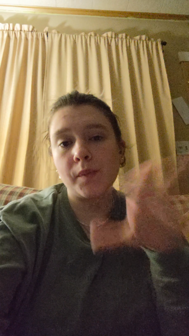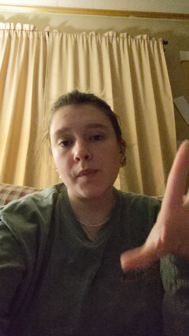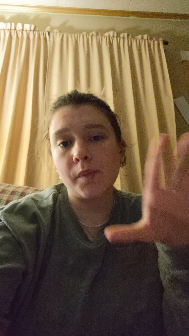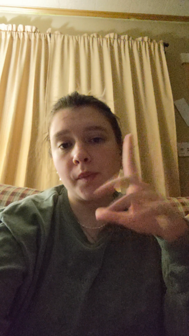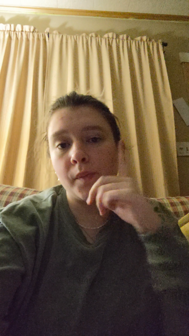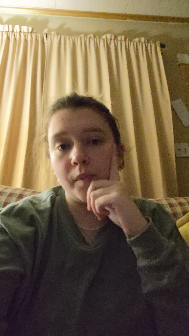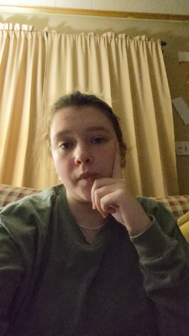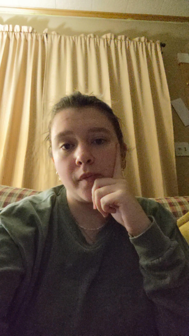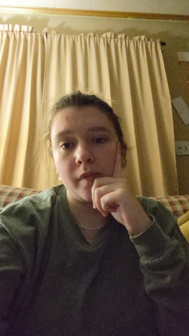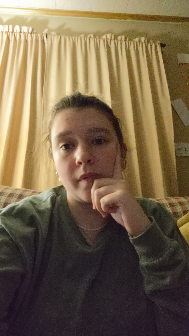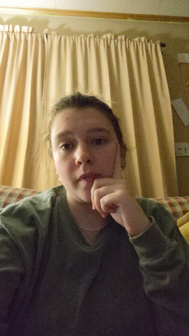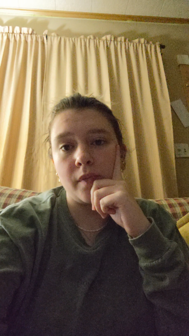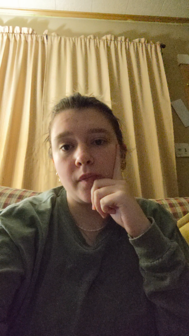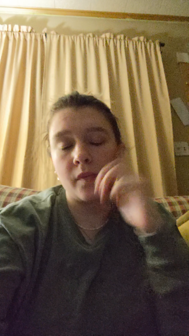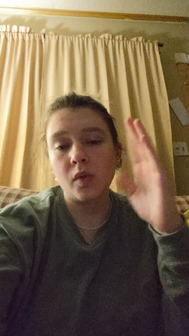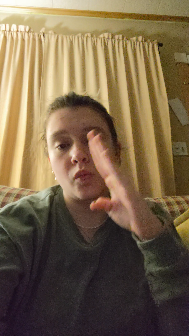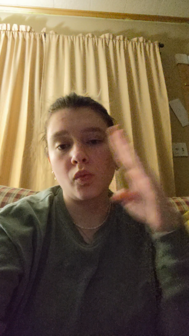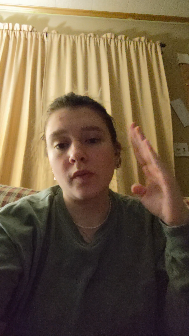roof